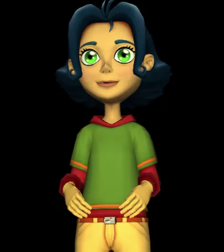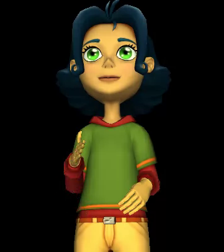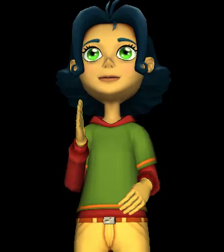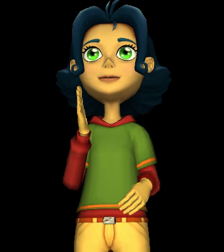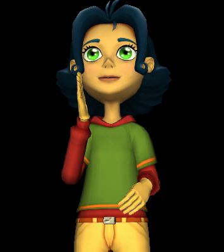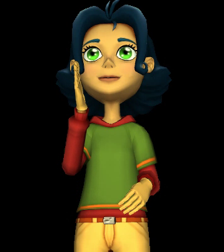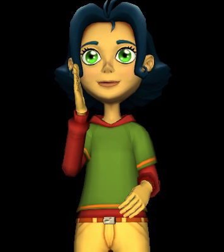مستقبل